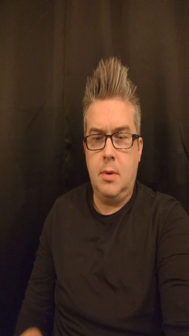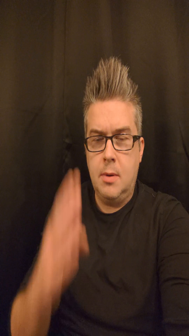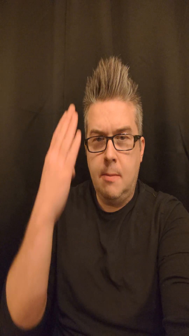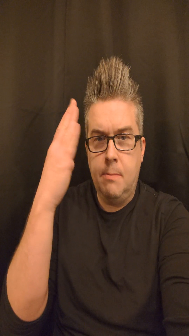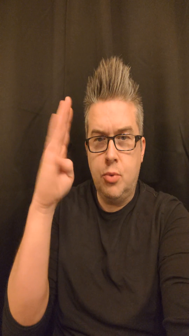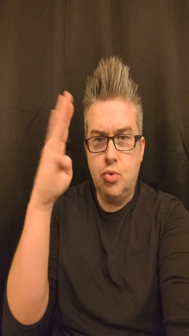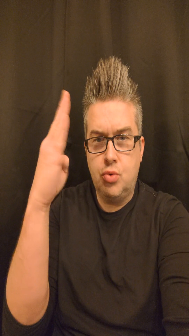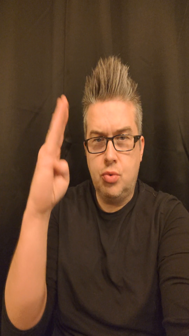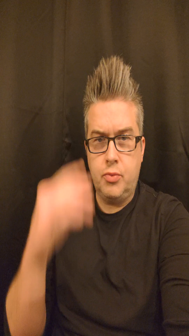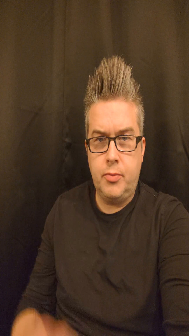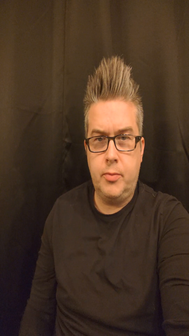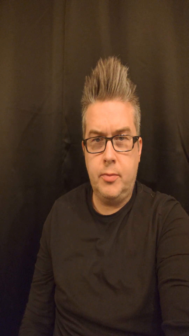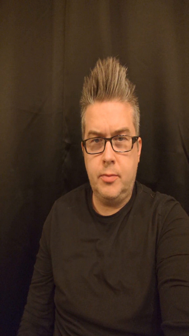blue